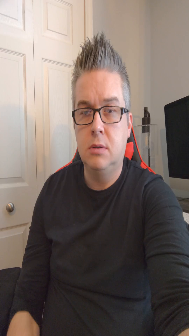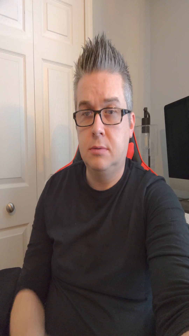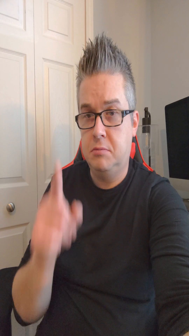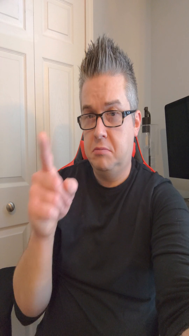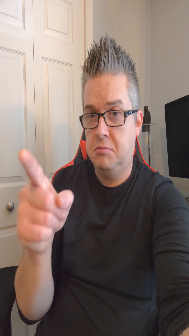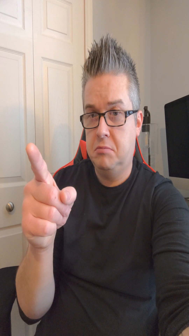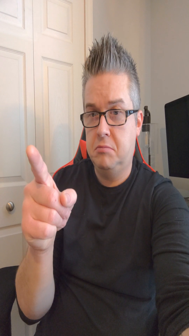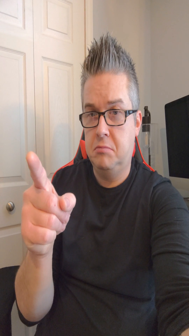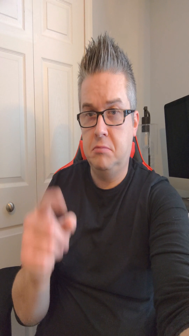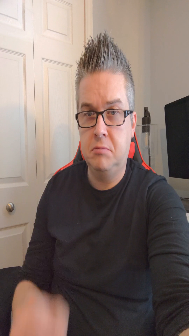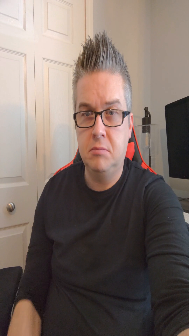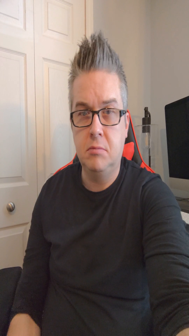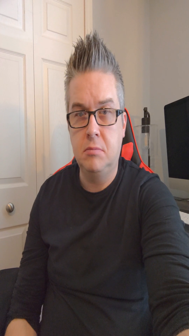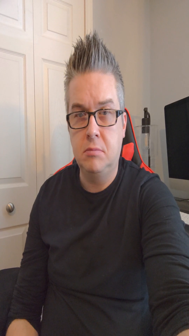he/she/it